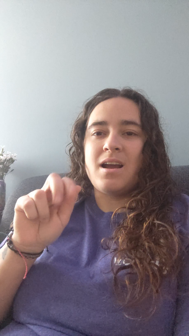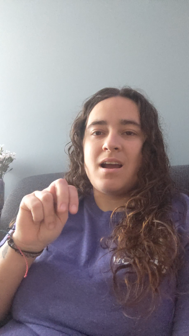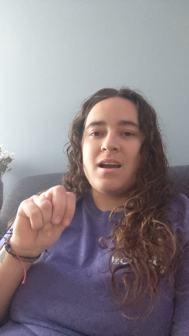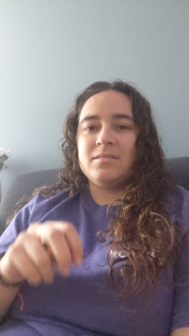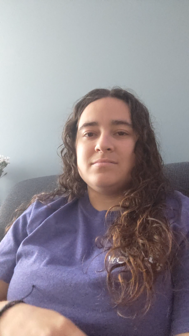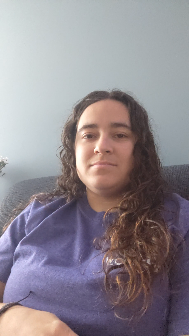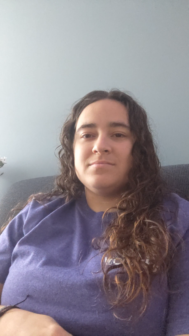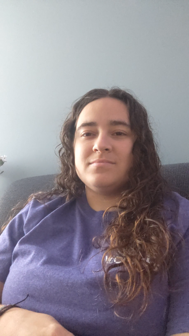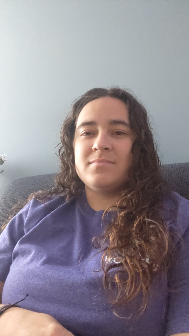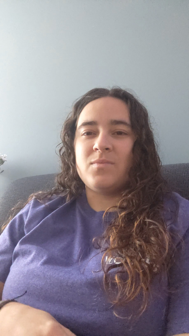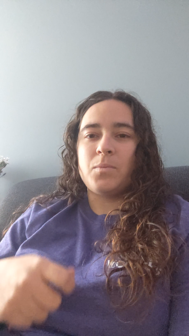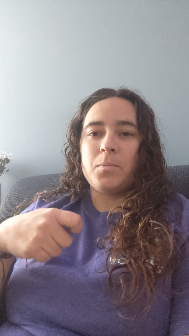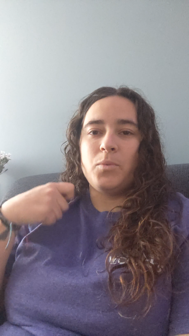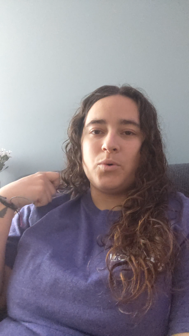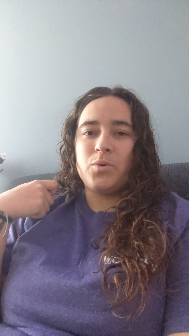pull